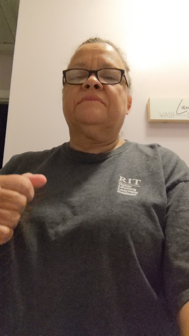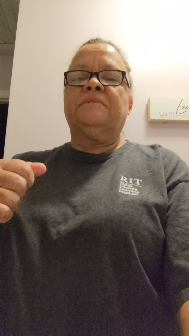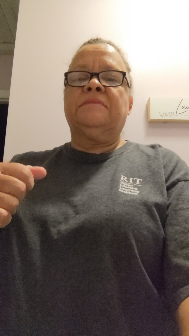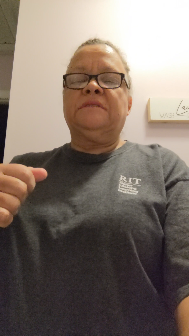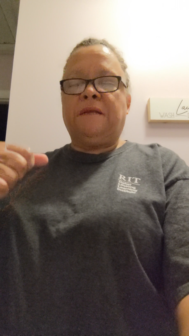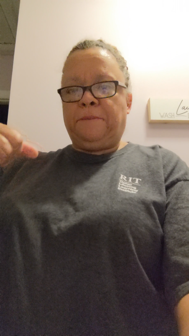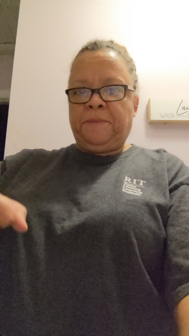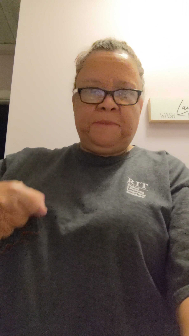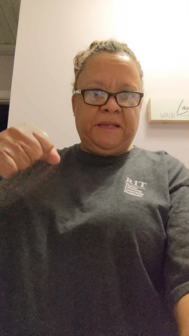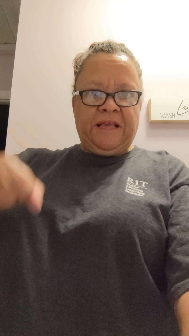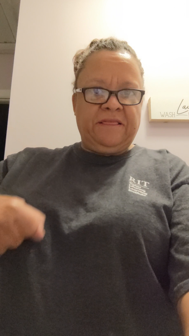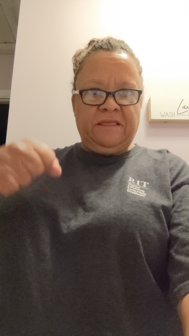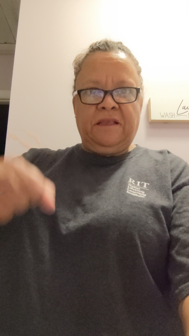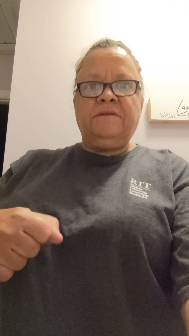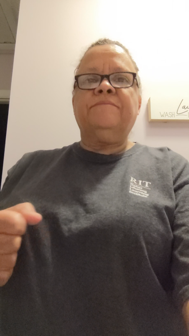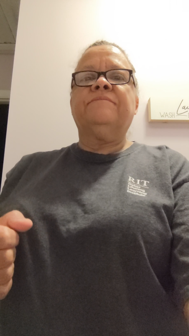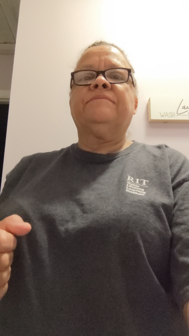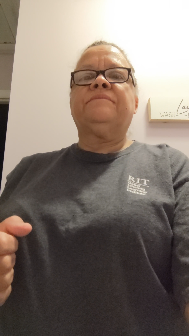bicycle